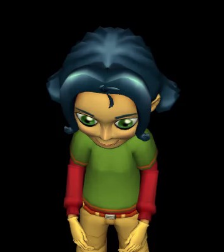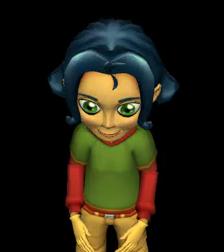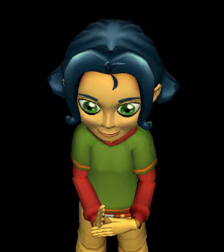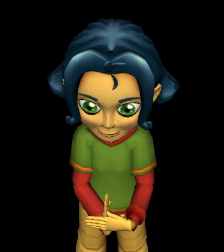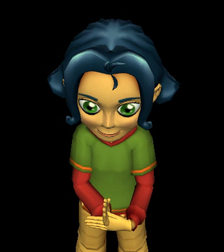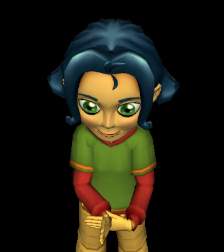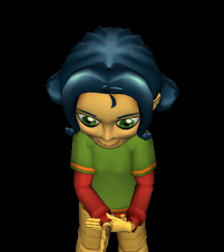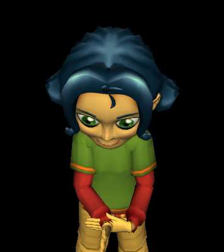مدخل